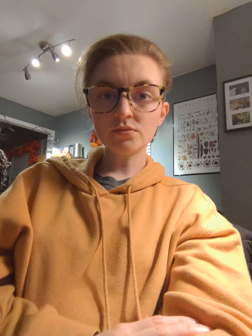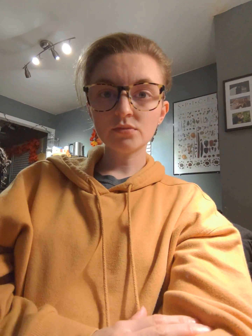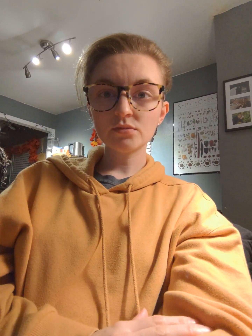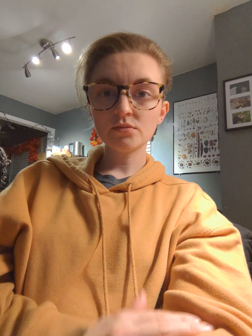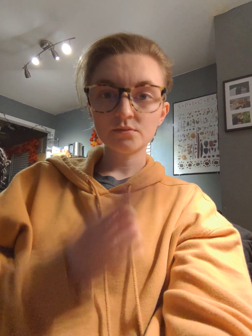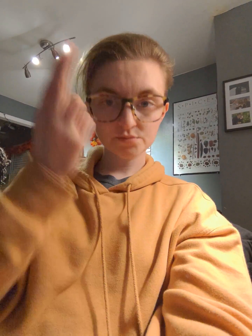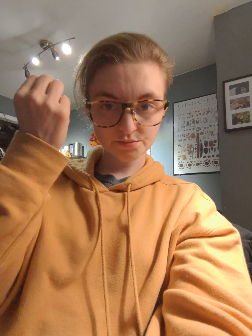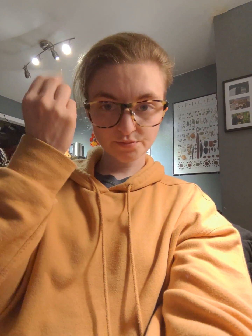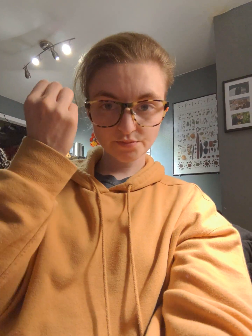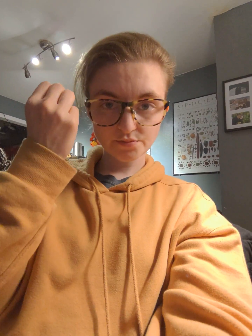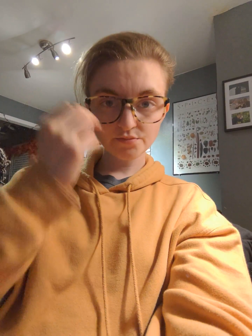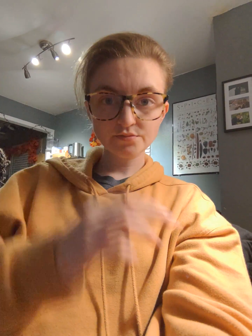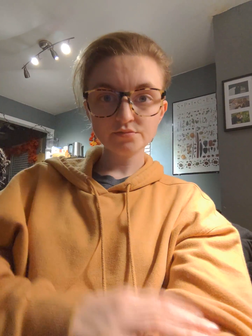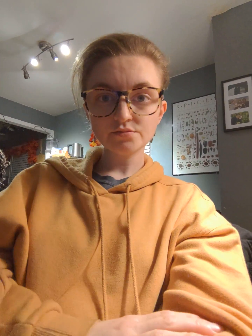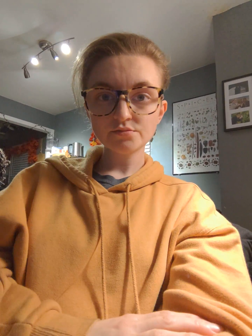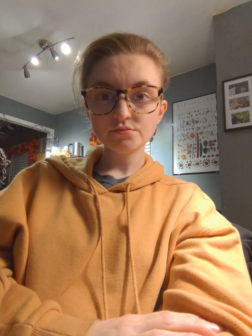rabbit